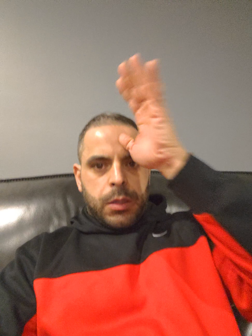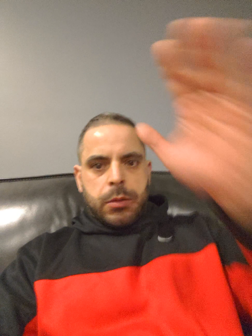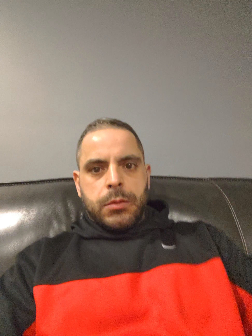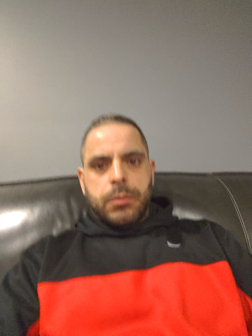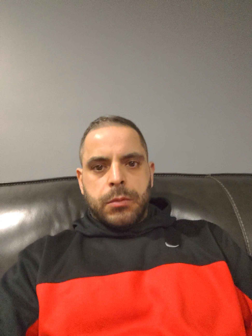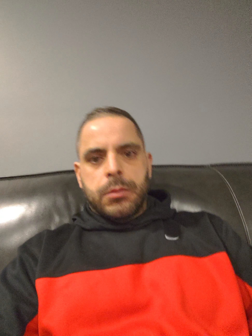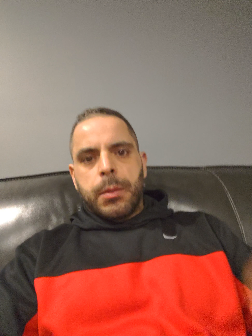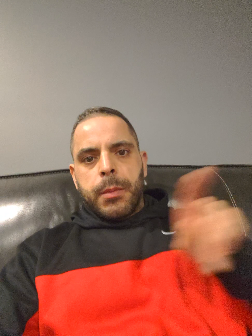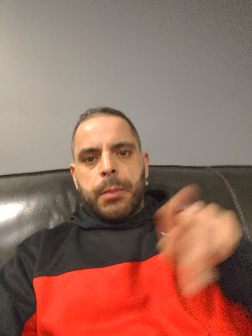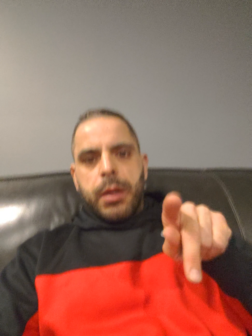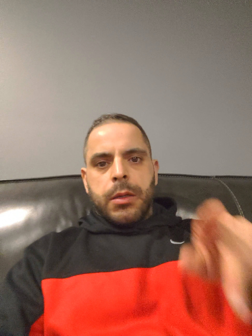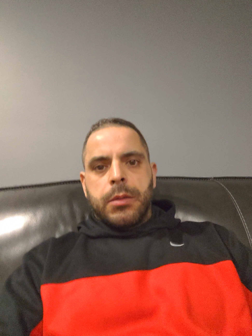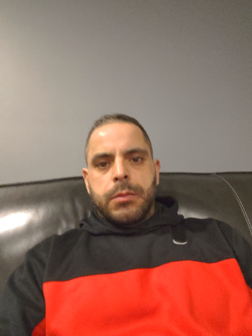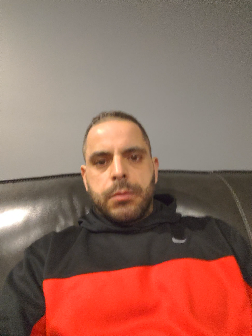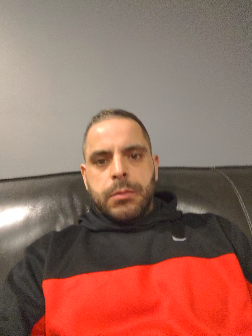puppy